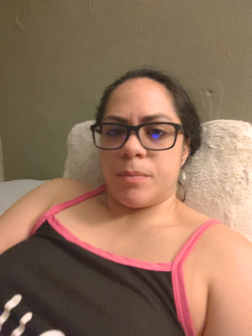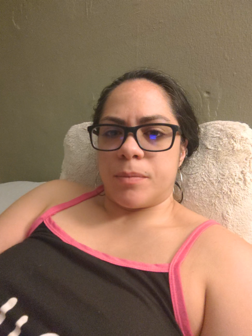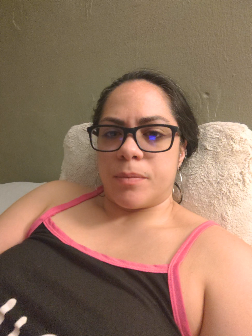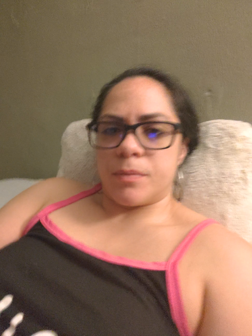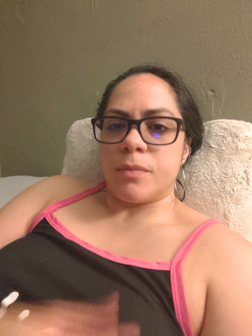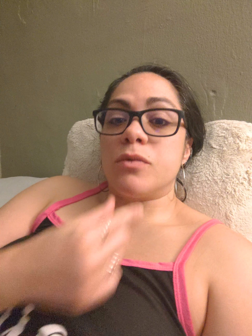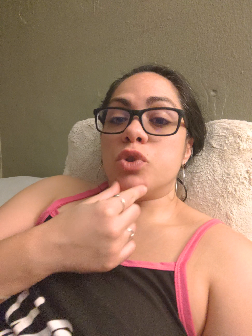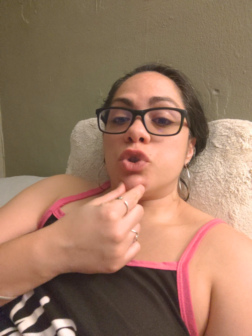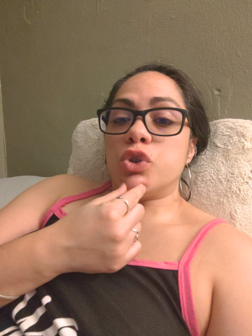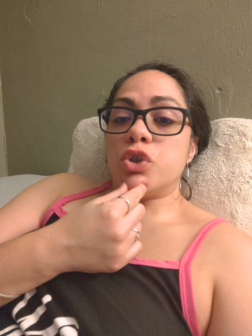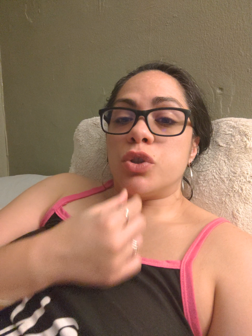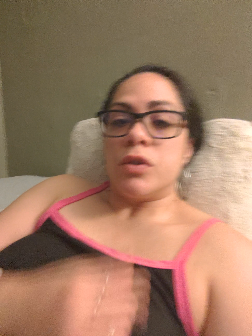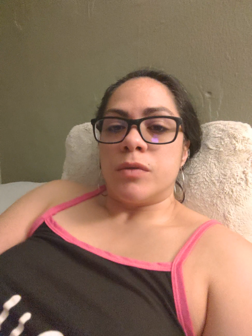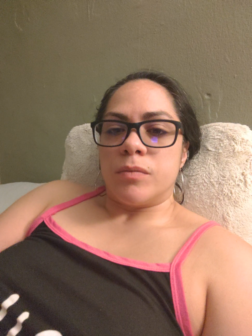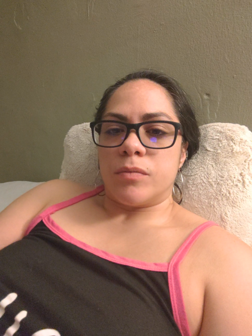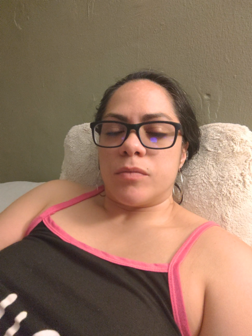chin